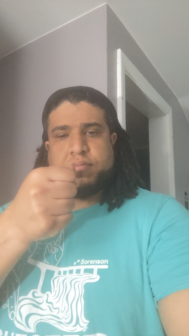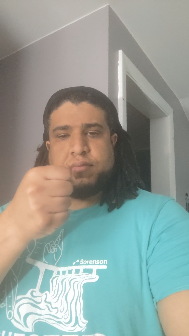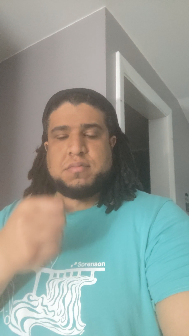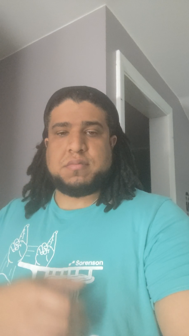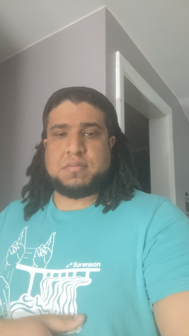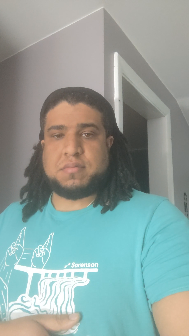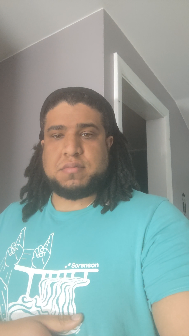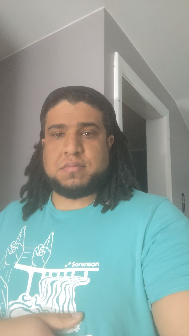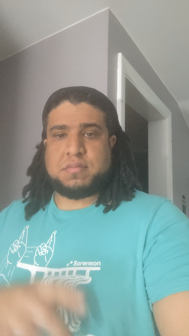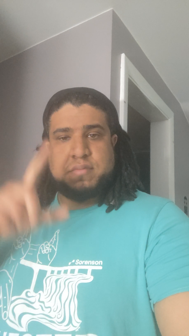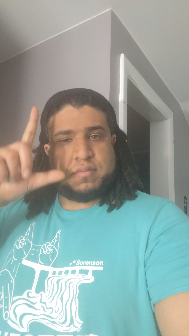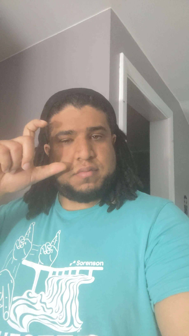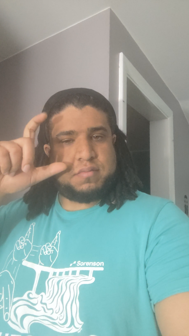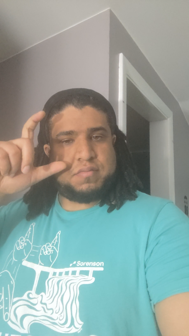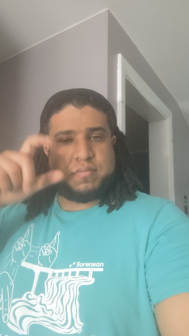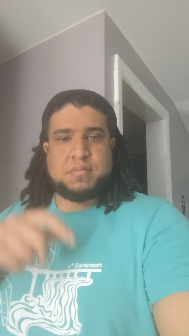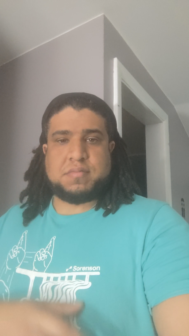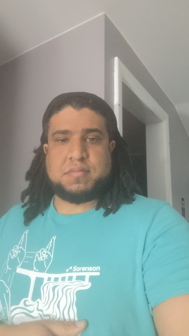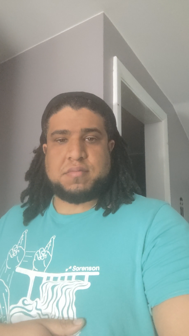camera